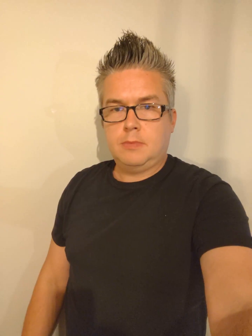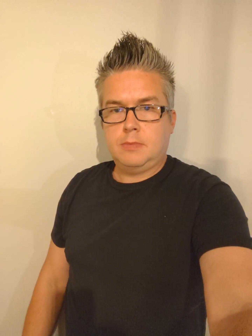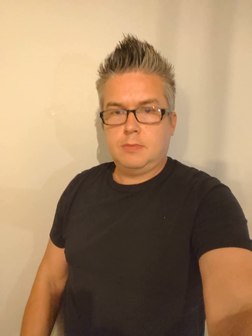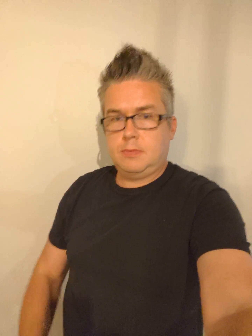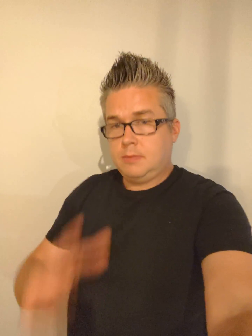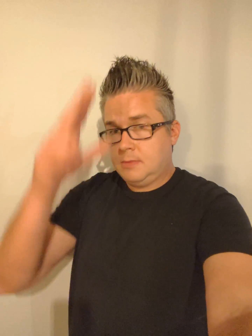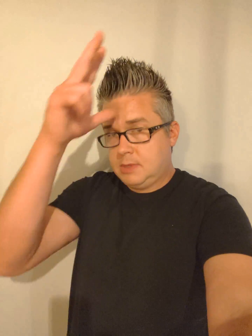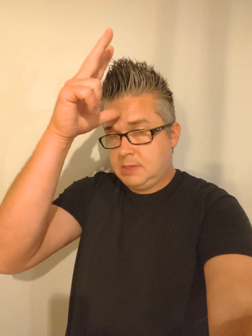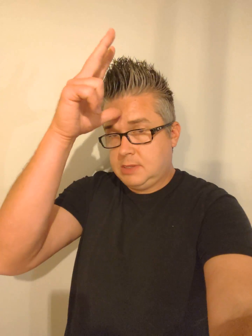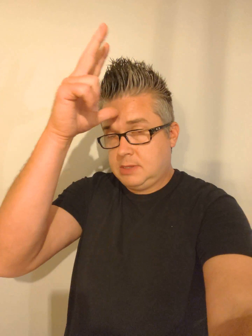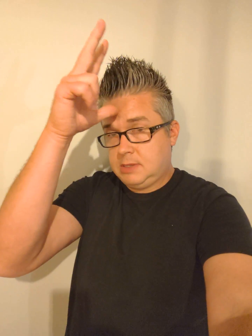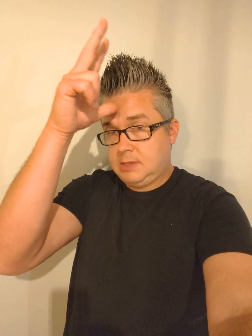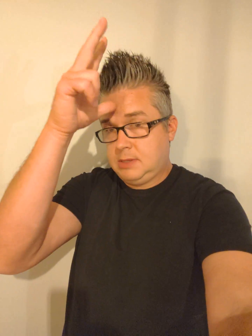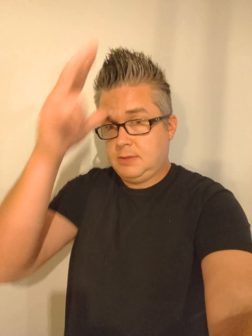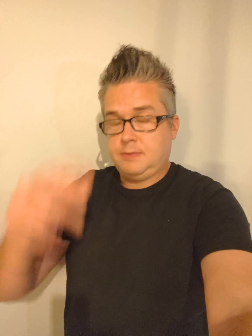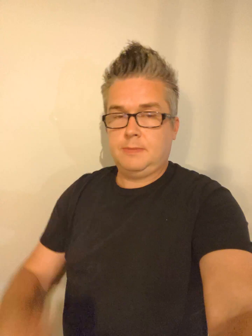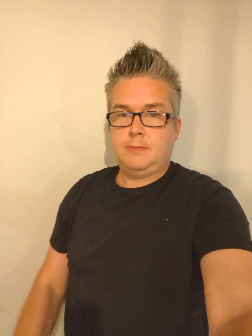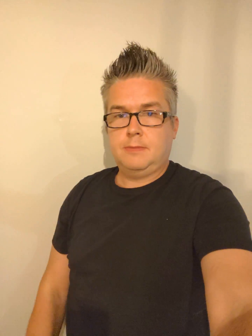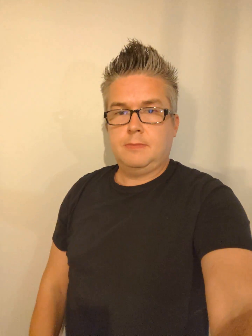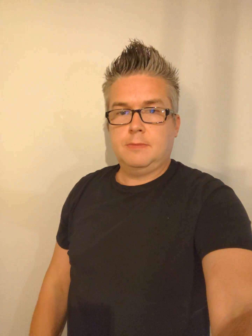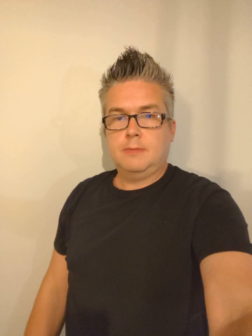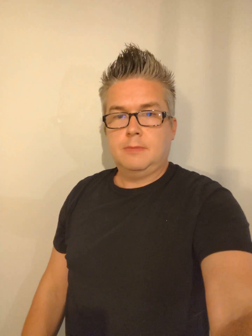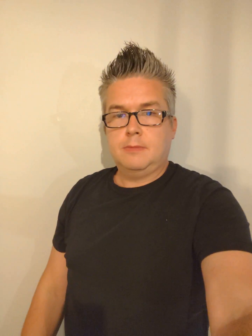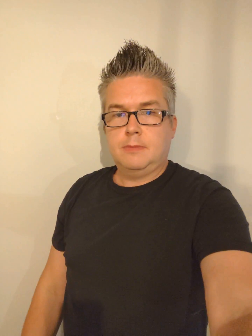rooster